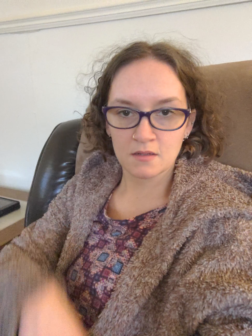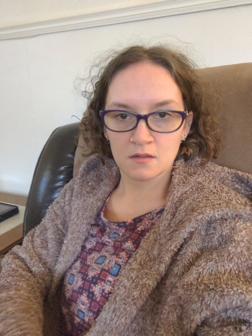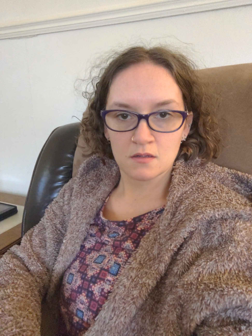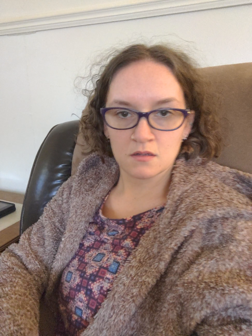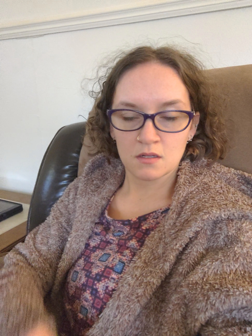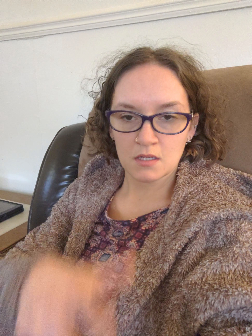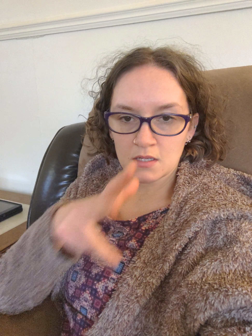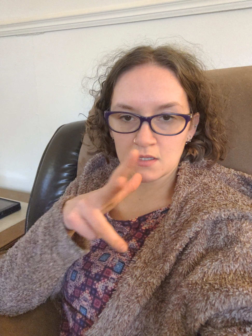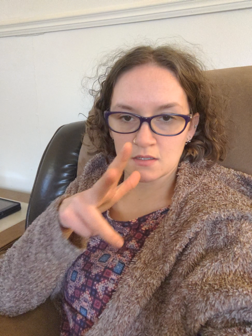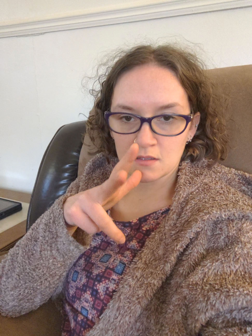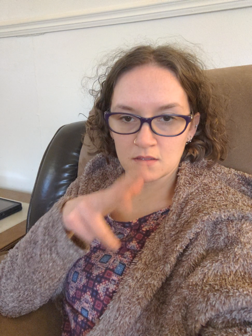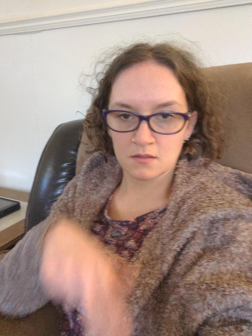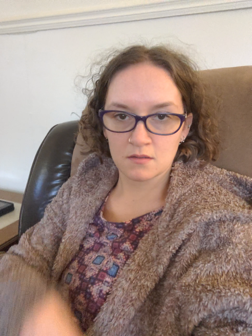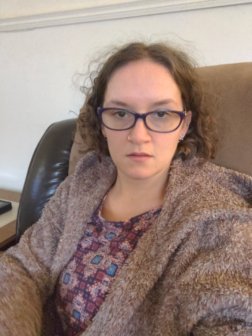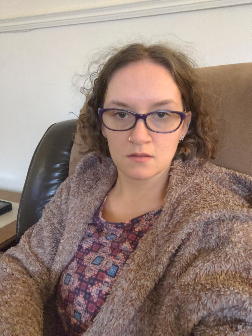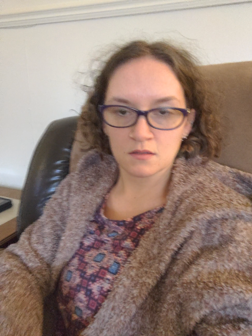hen